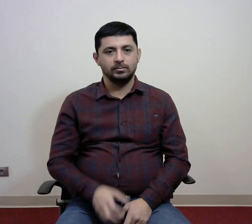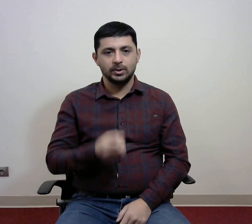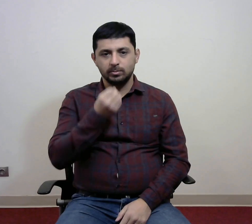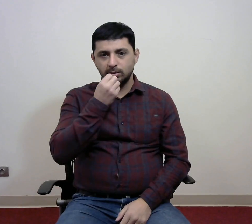bakı